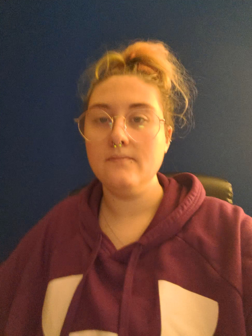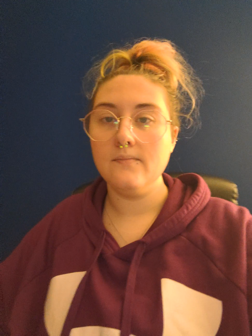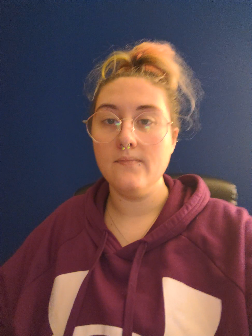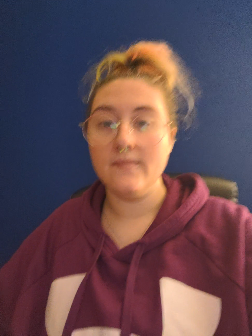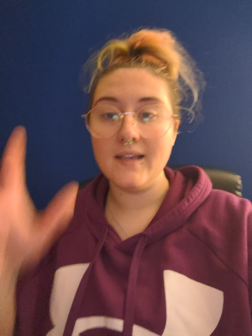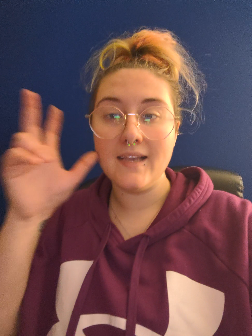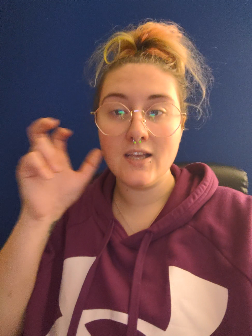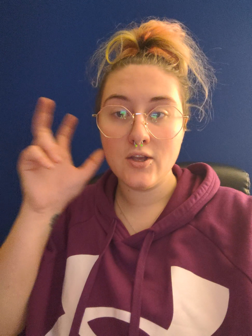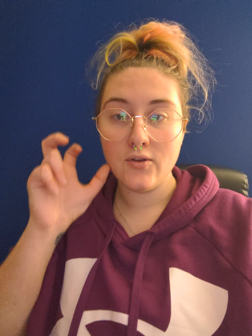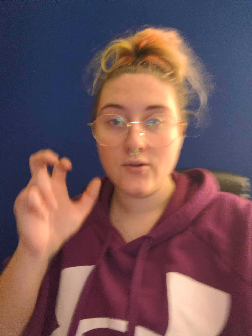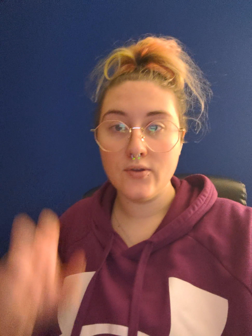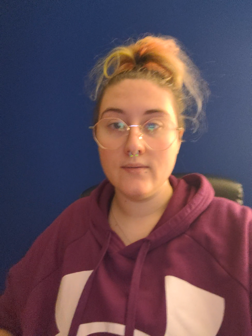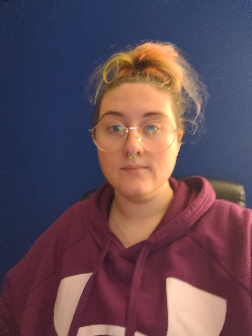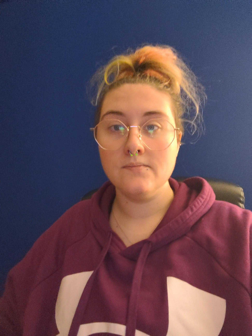hear